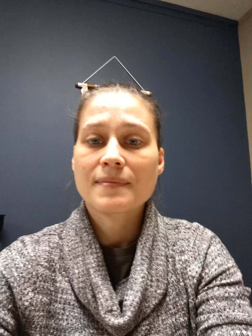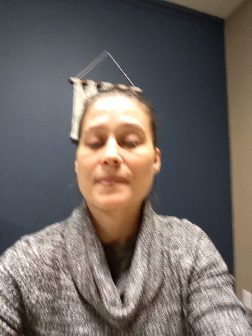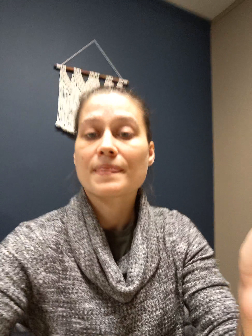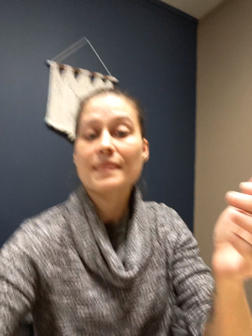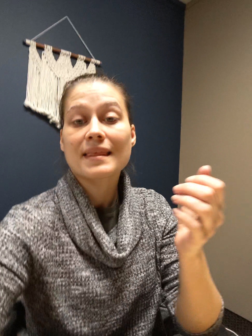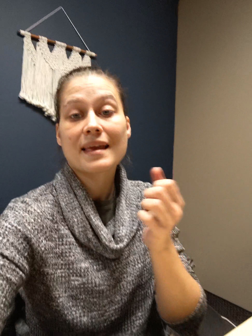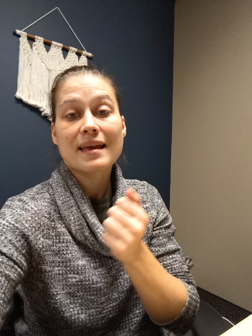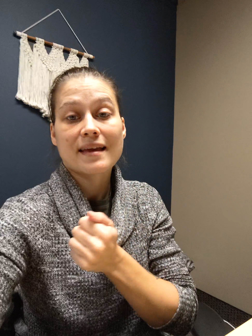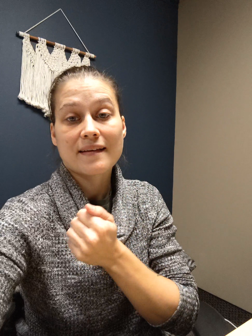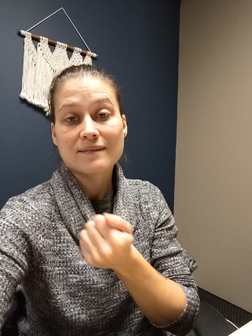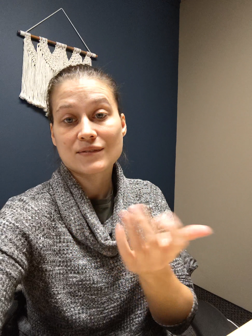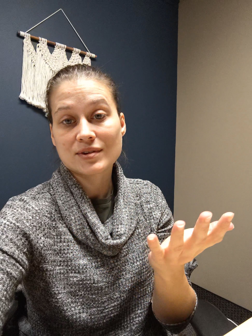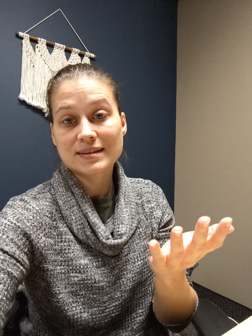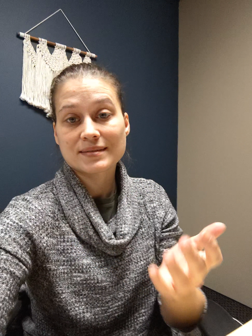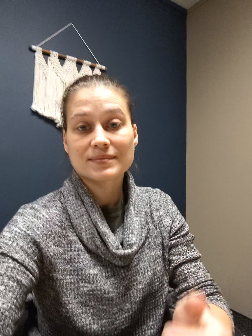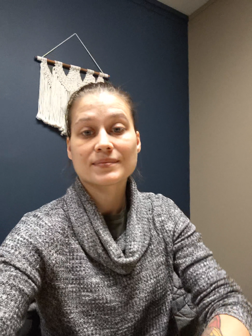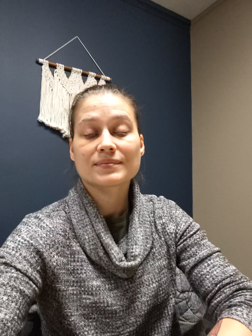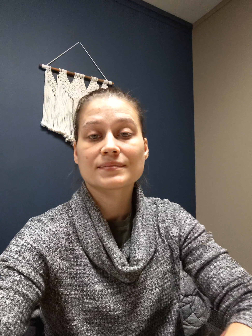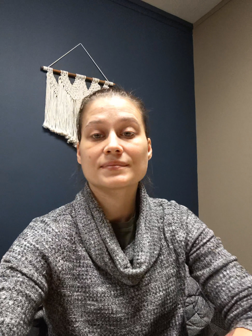every